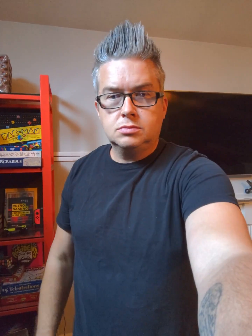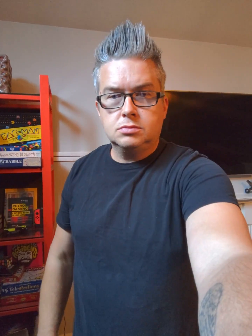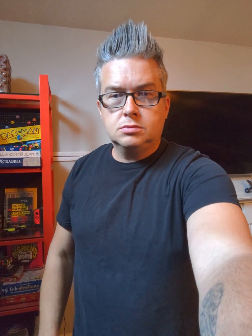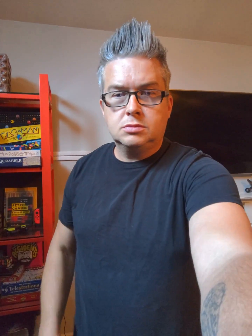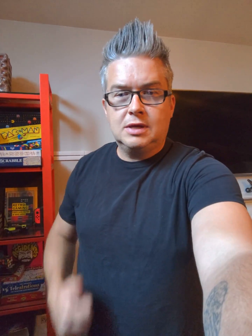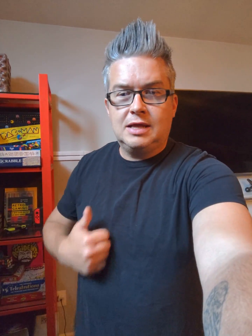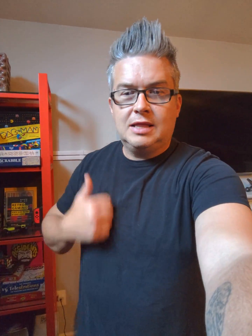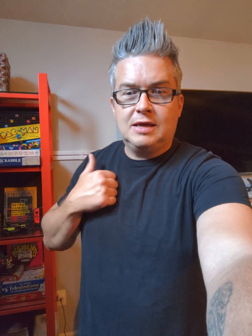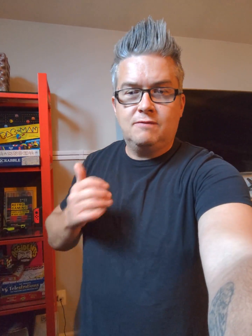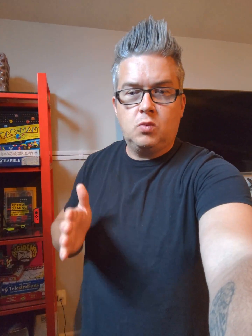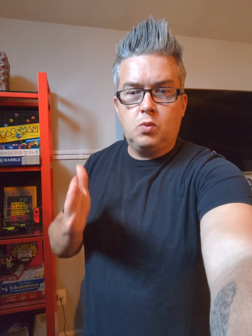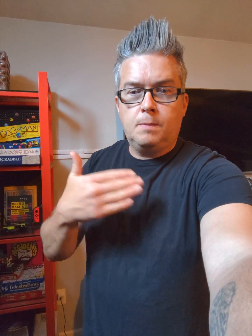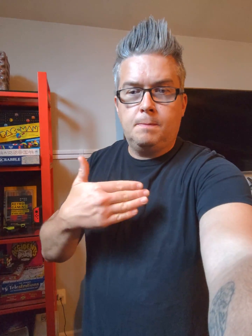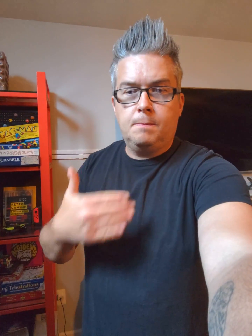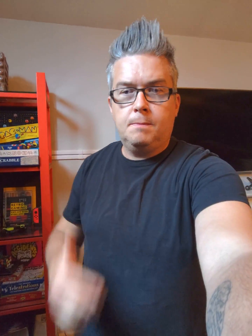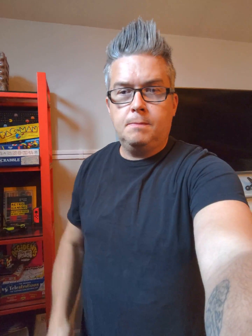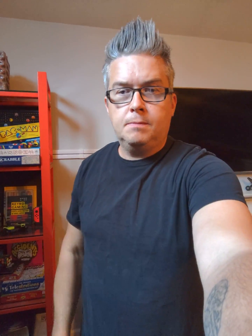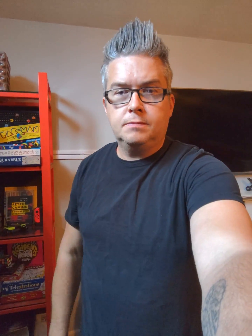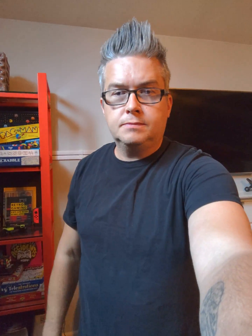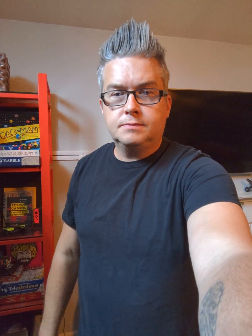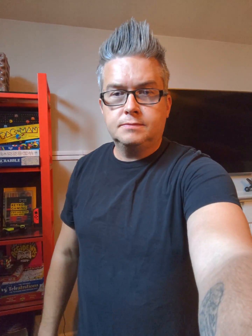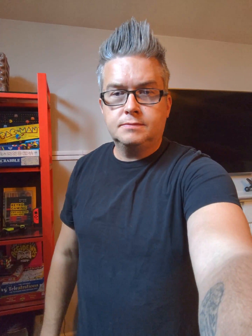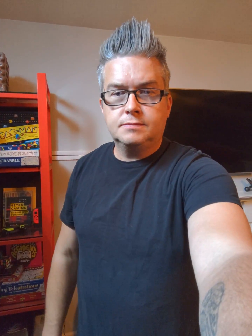living room